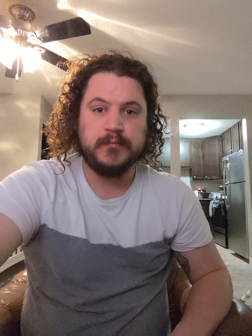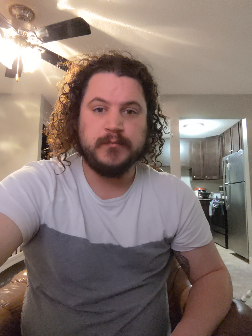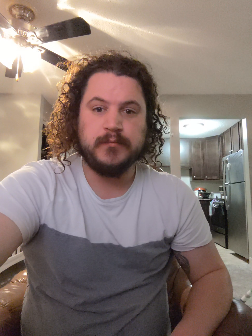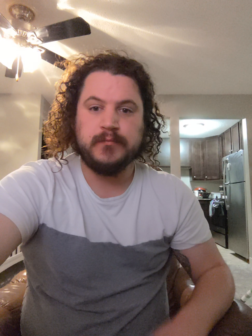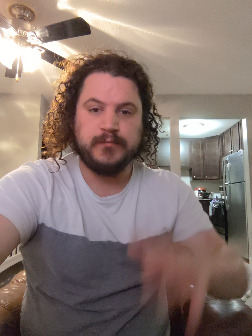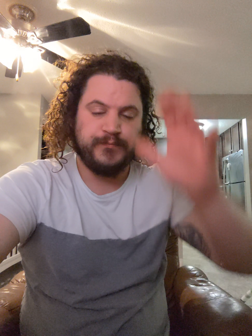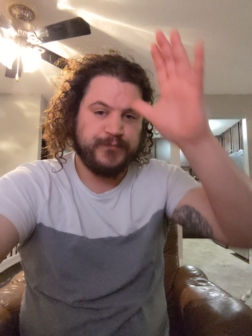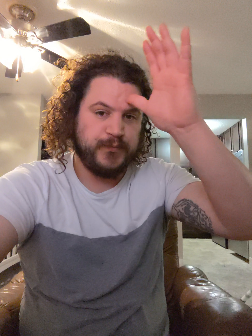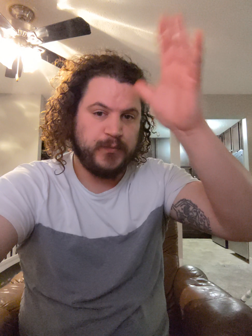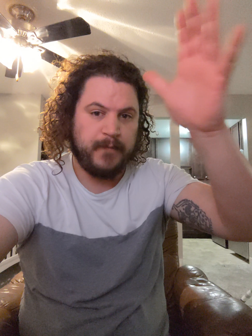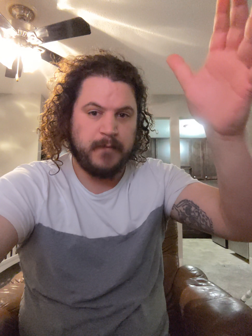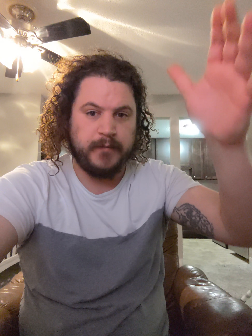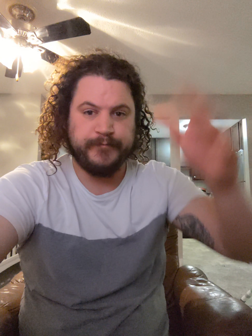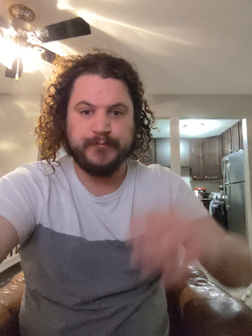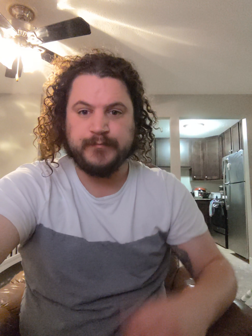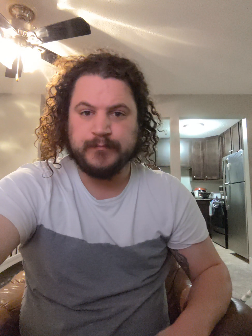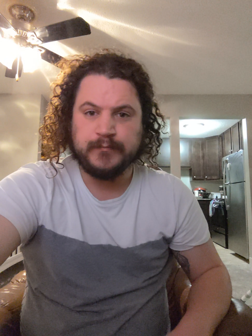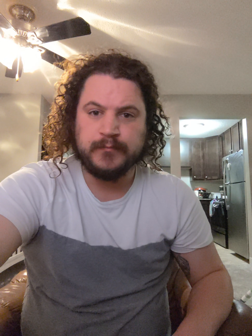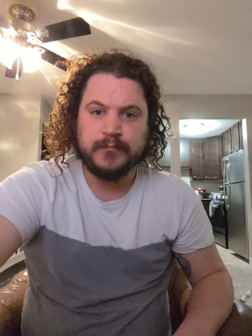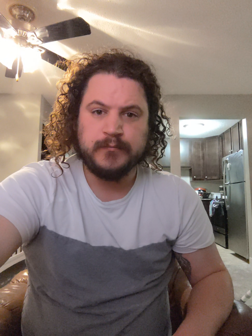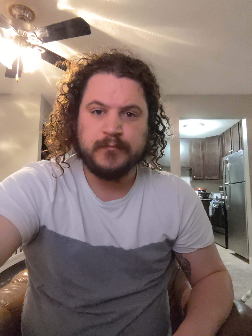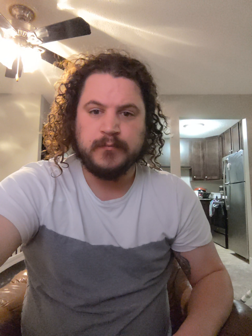grandpa